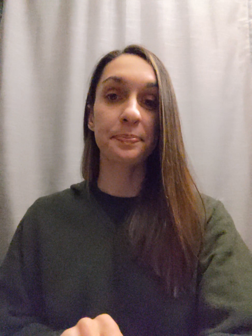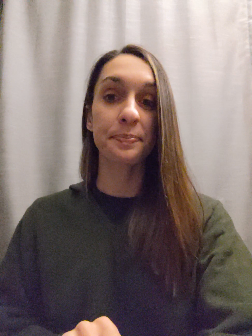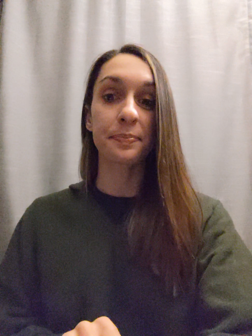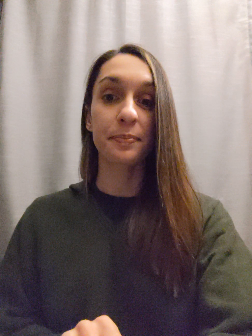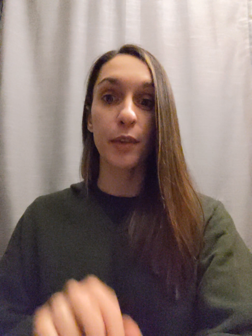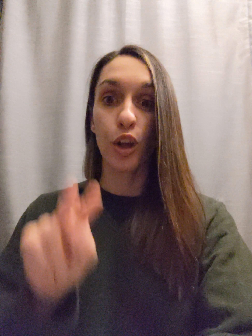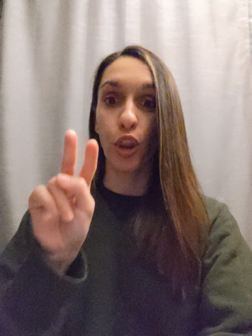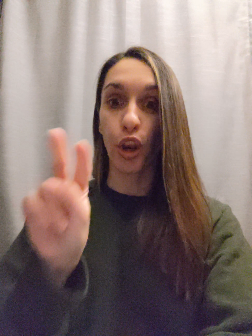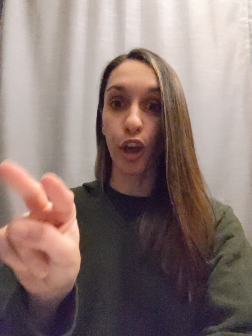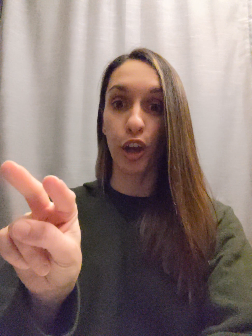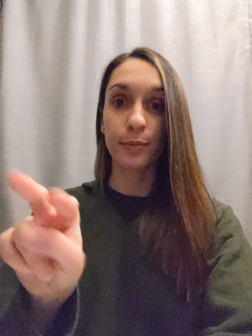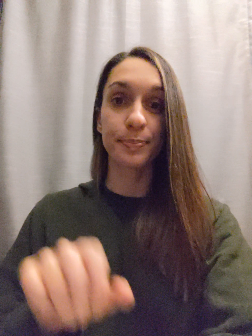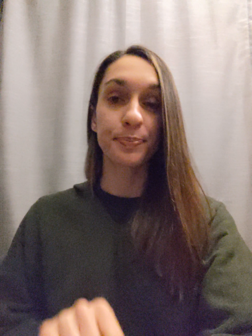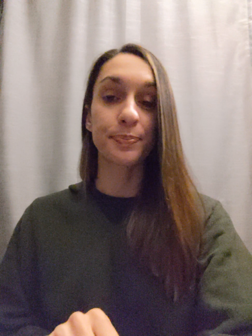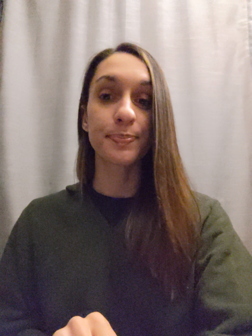look